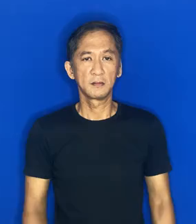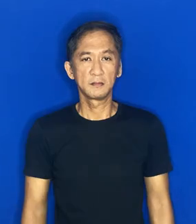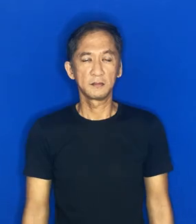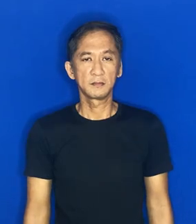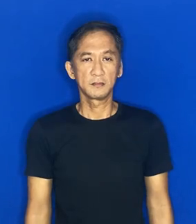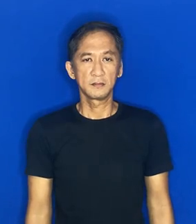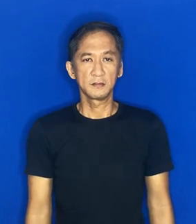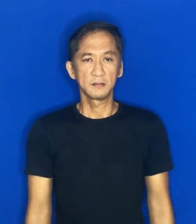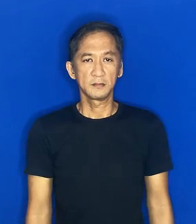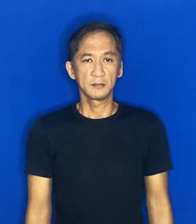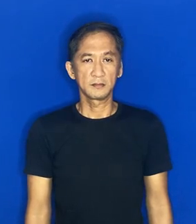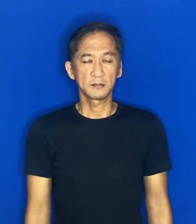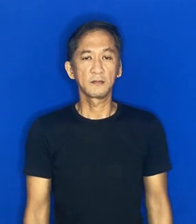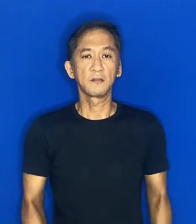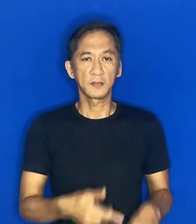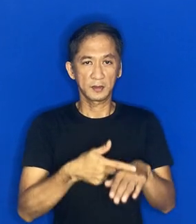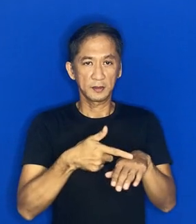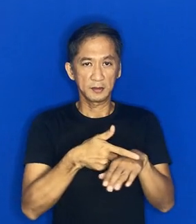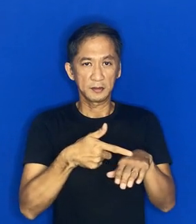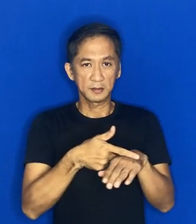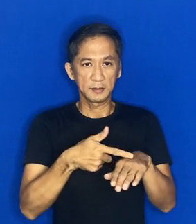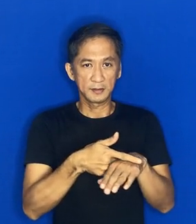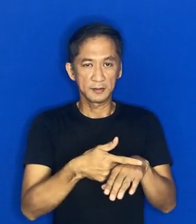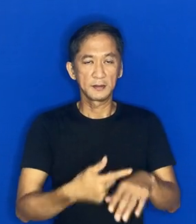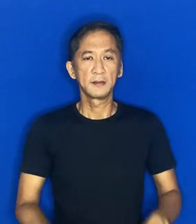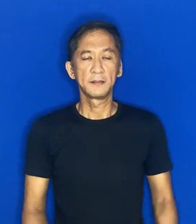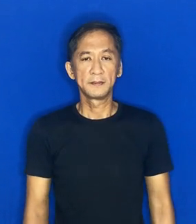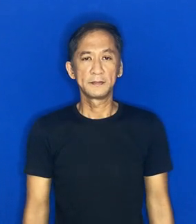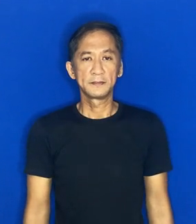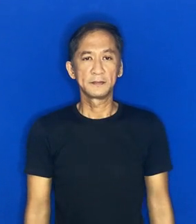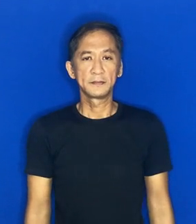gray